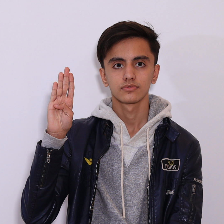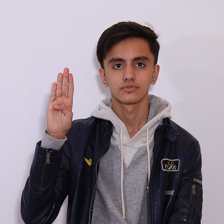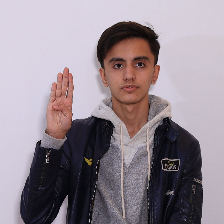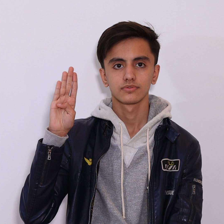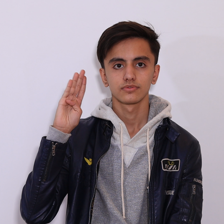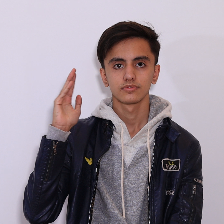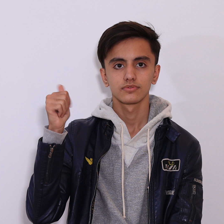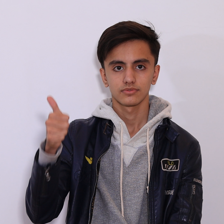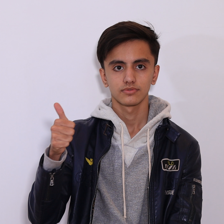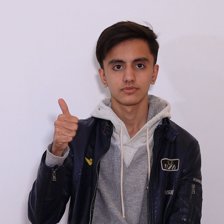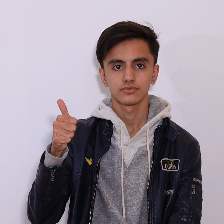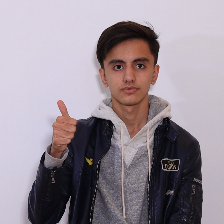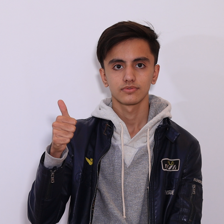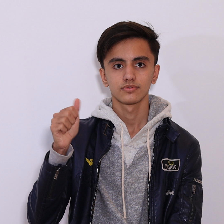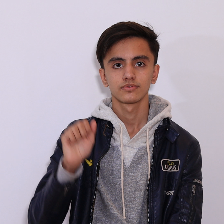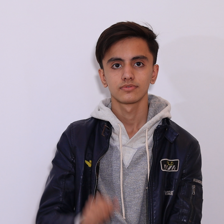best